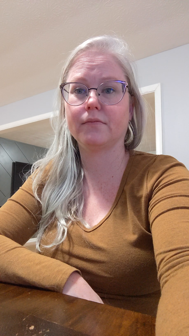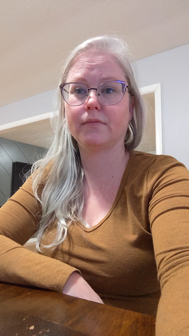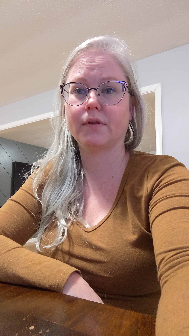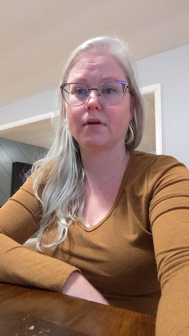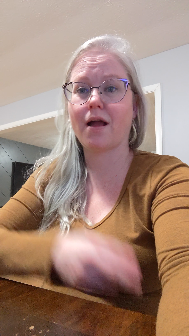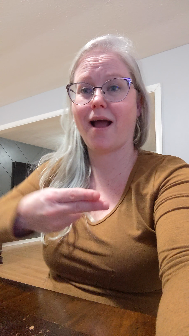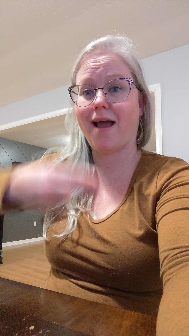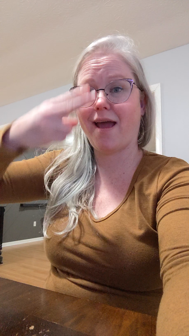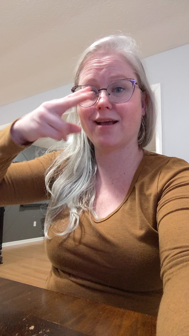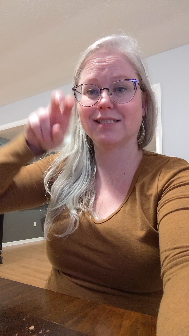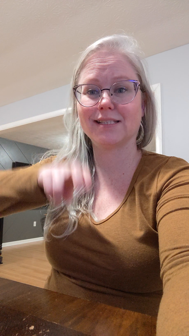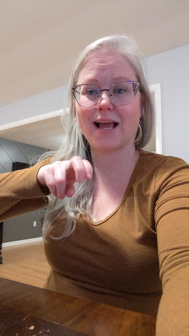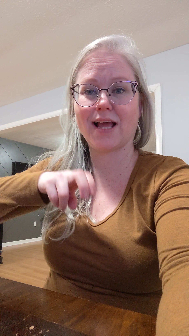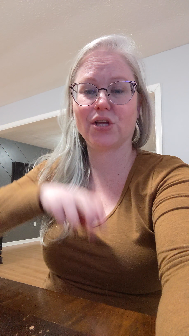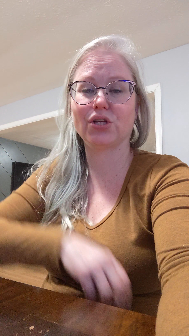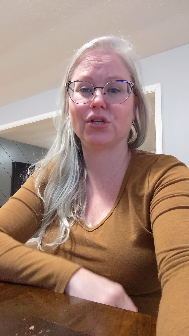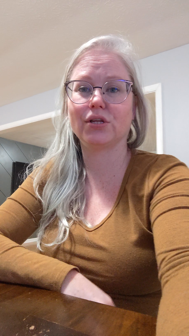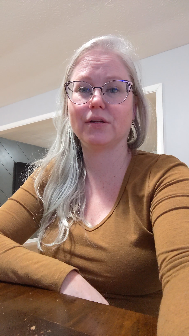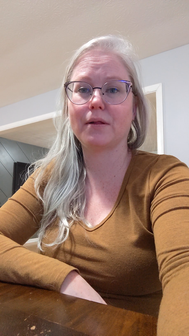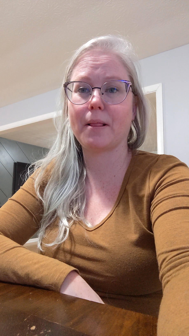high chair